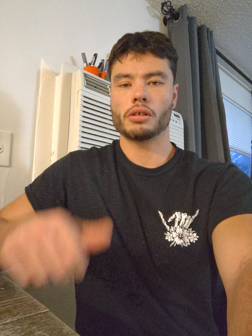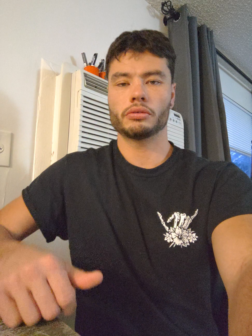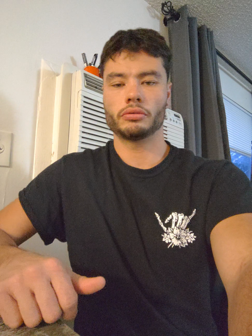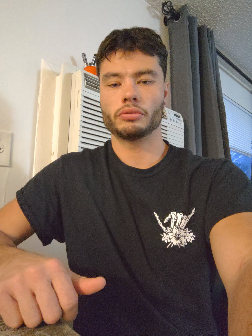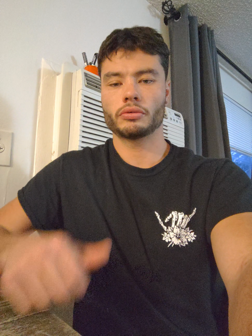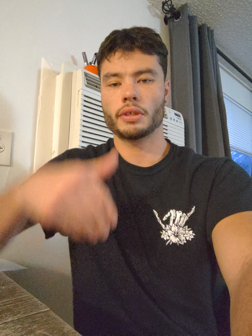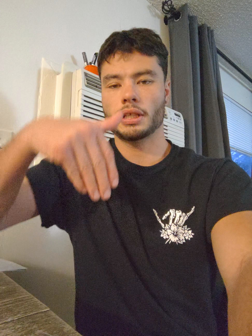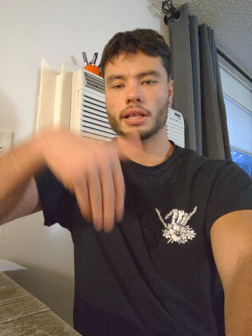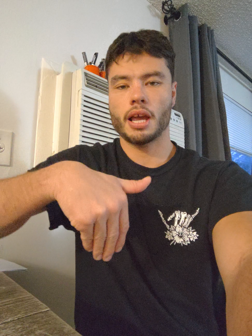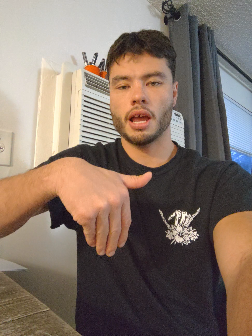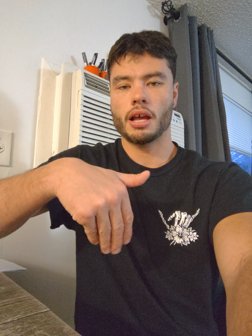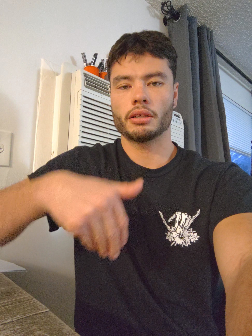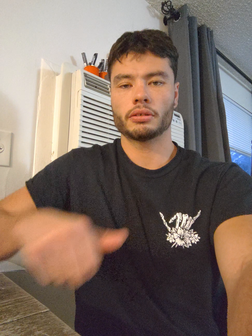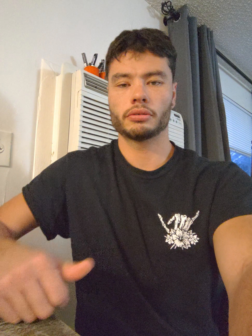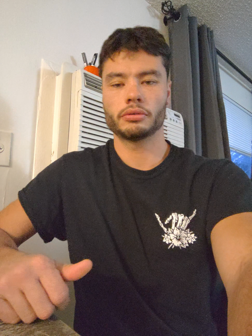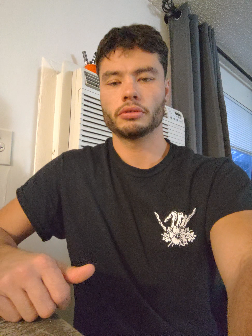night